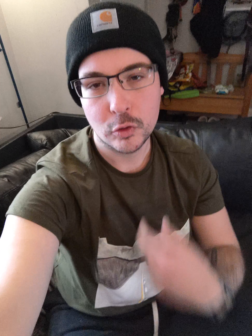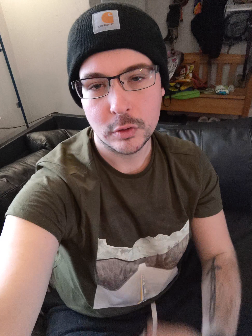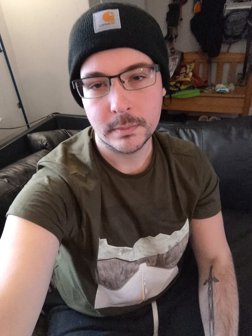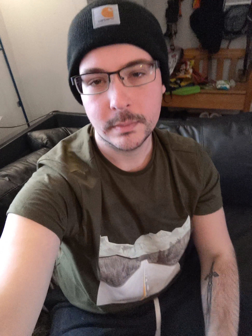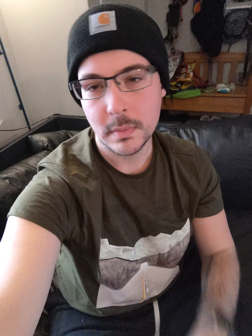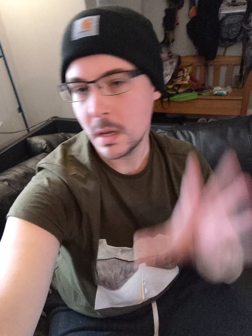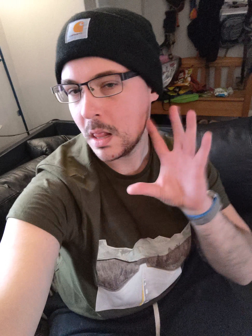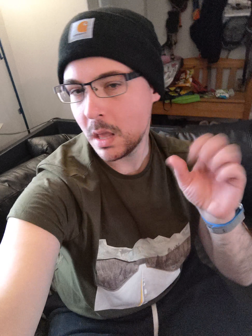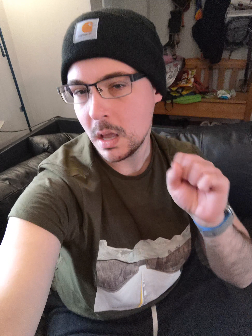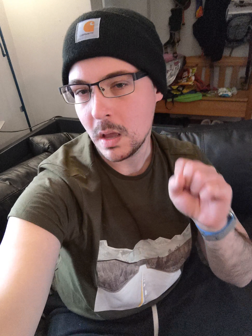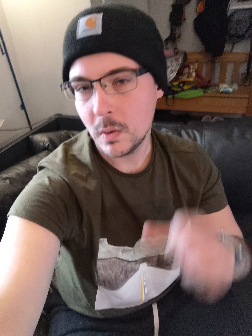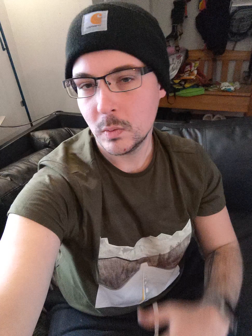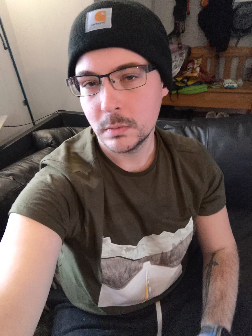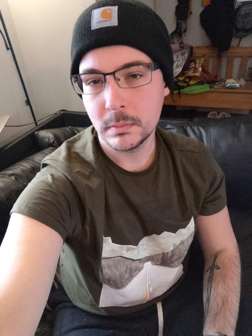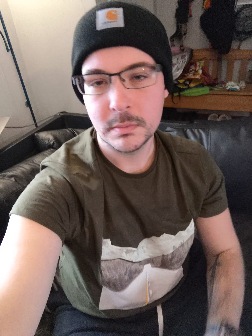loud